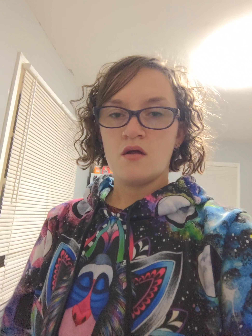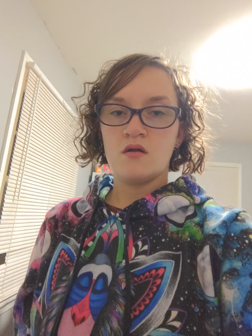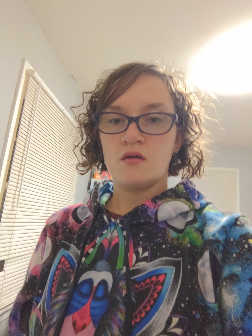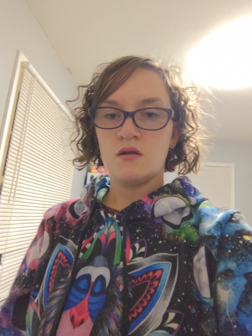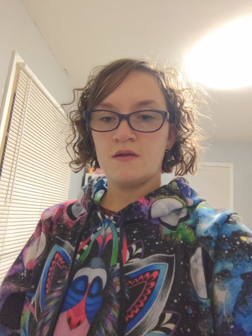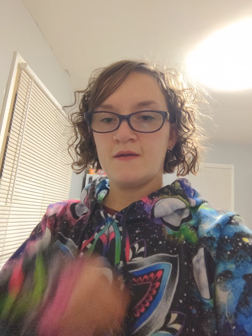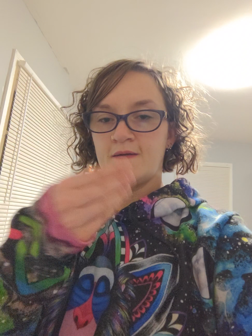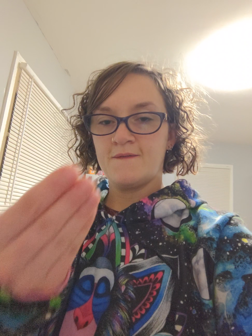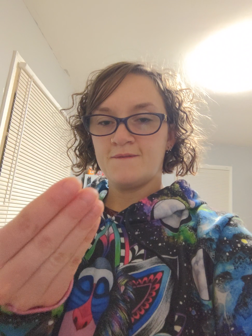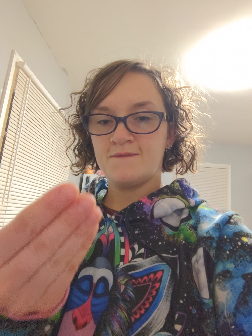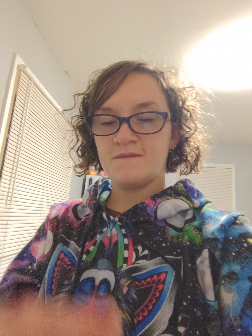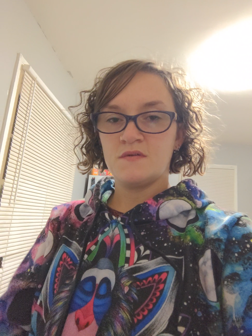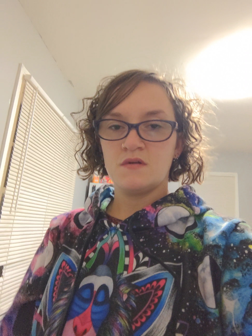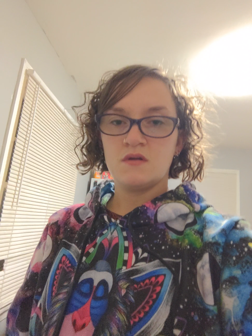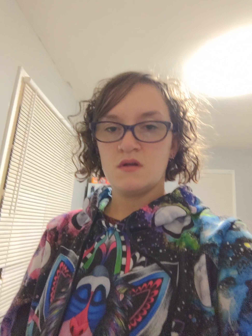give